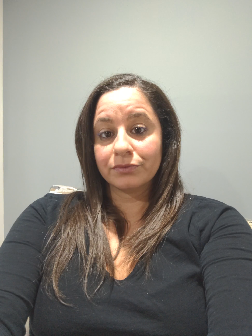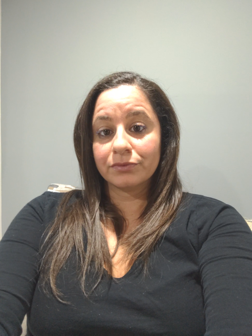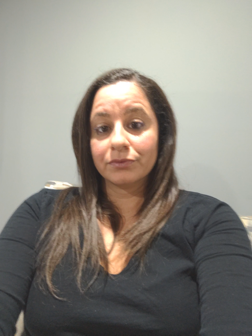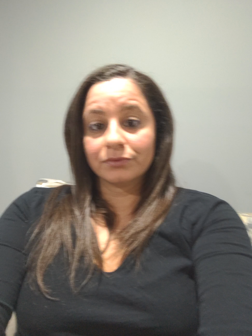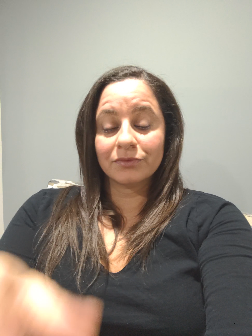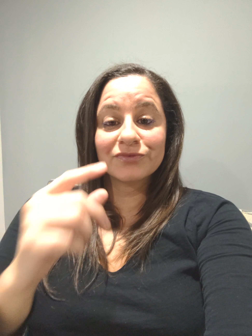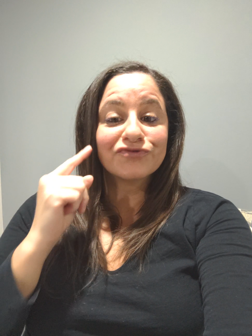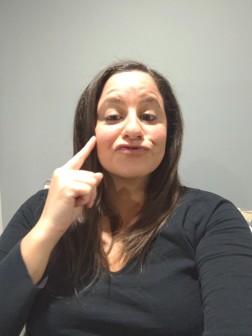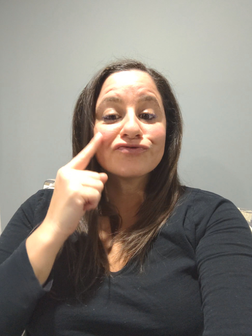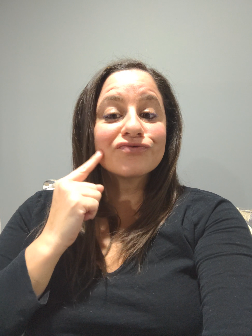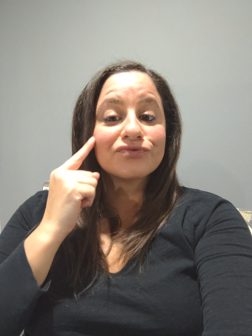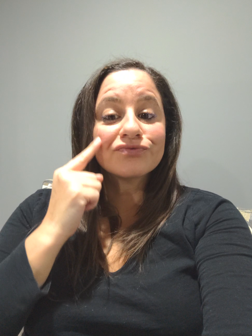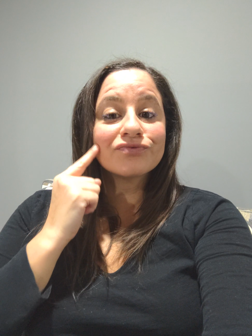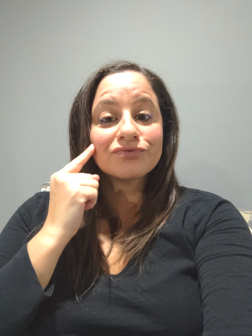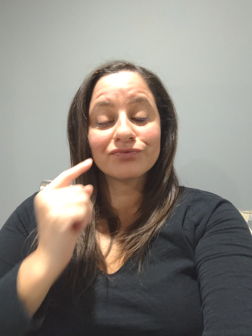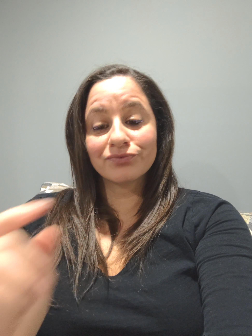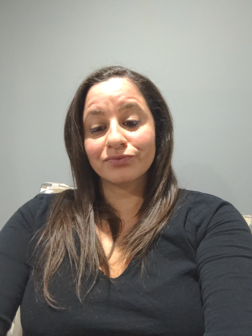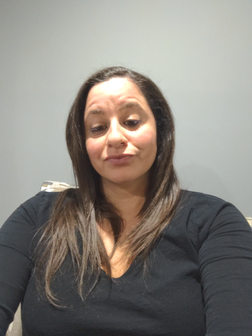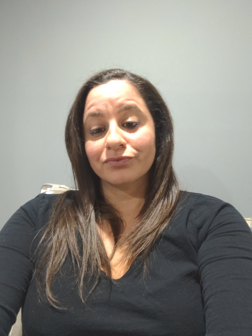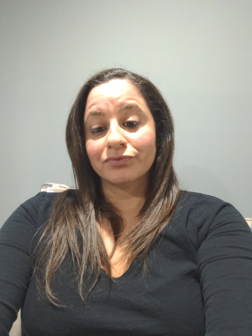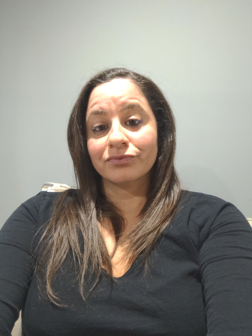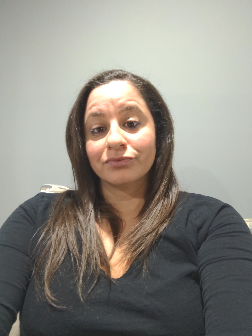cheek